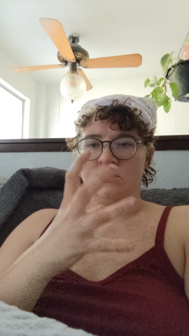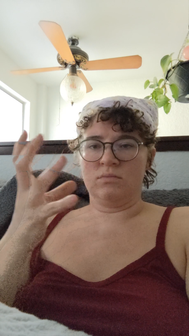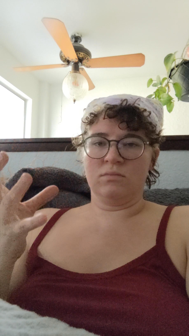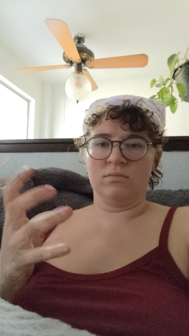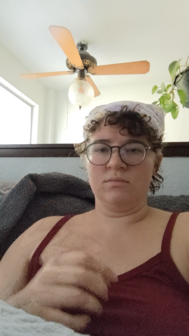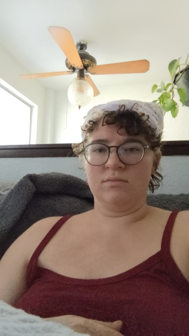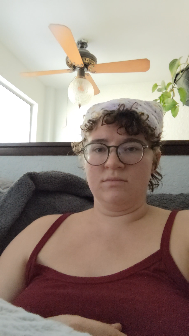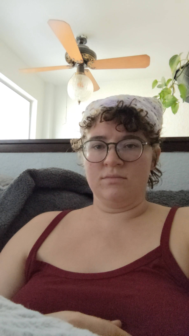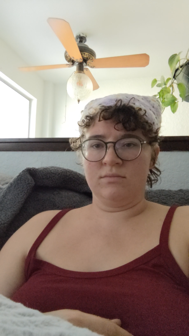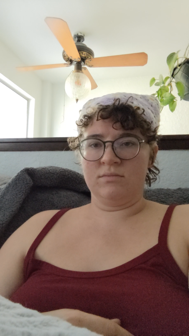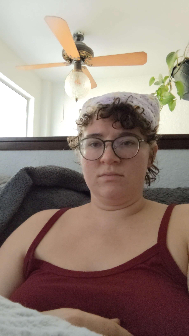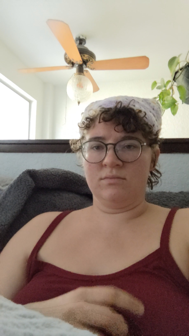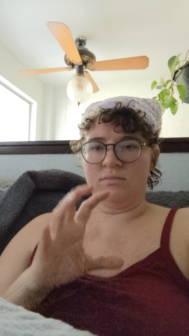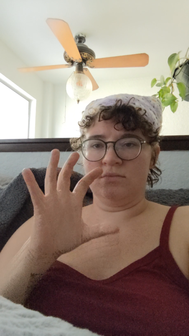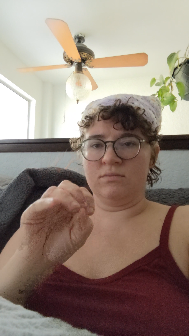bite